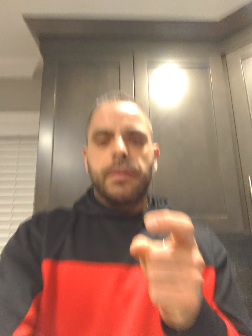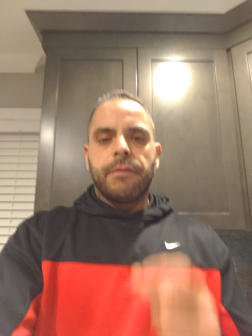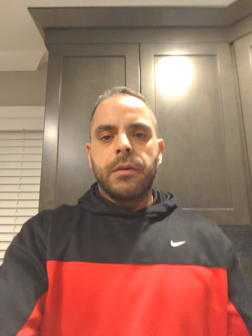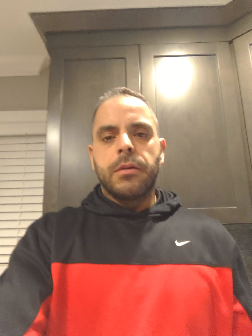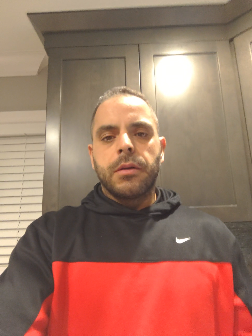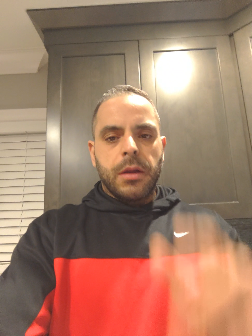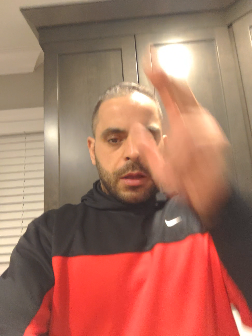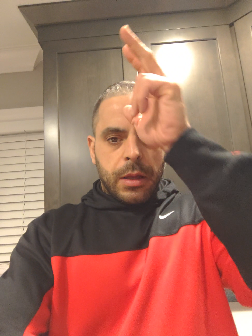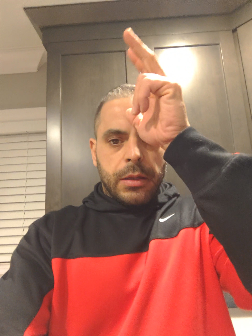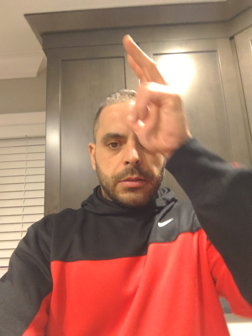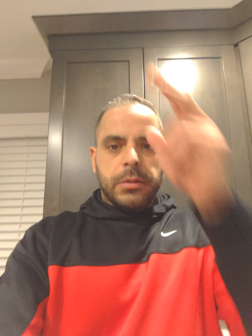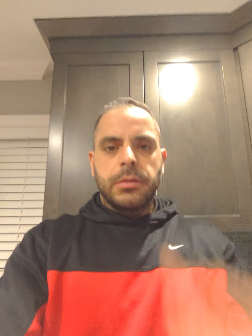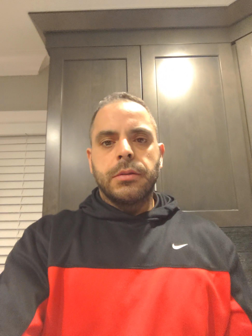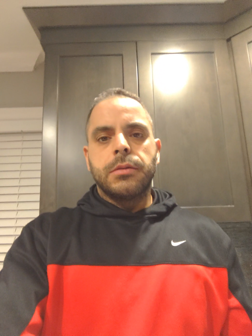hen